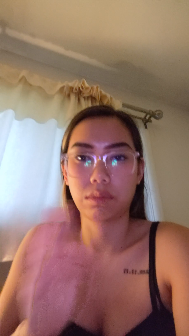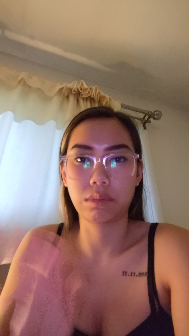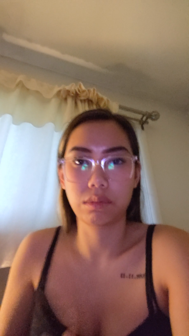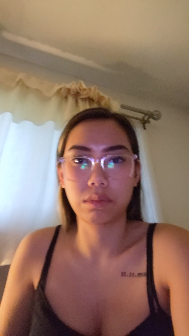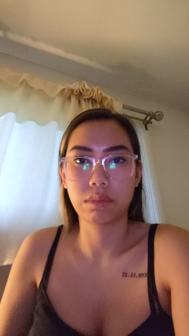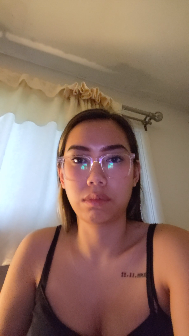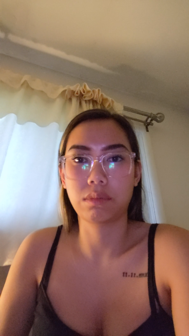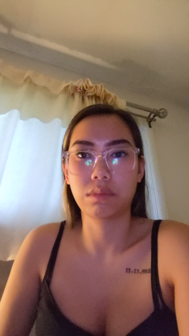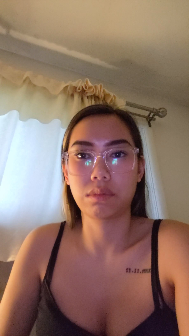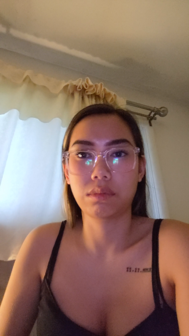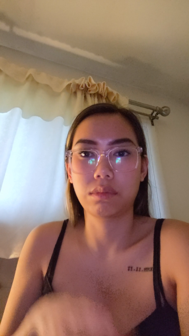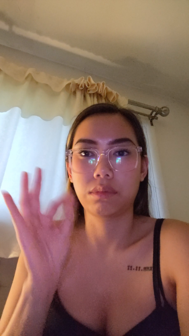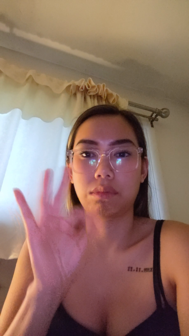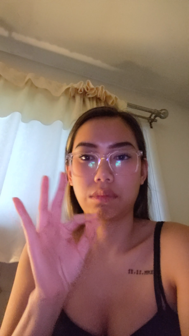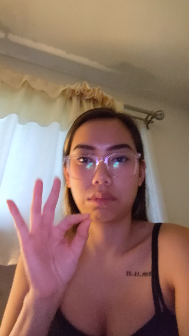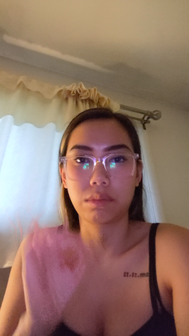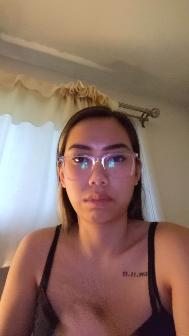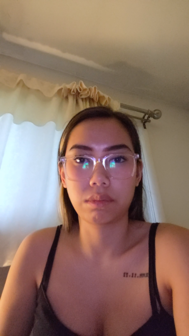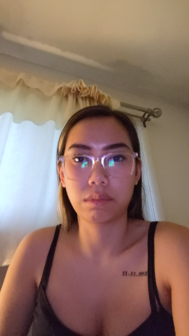fit